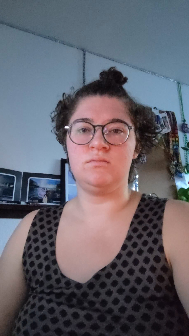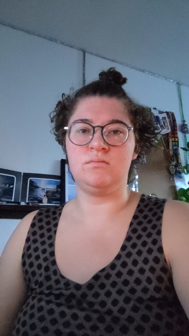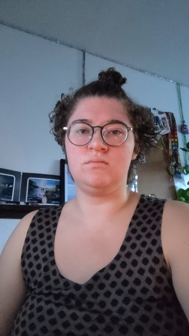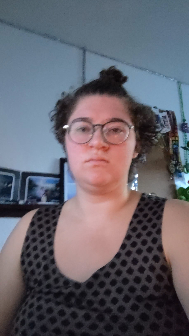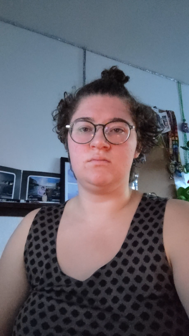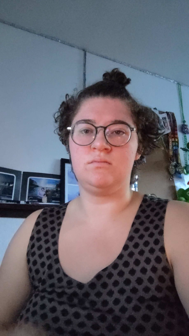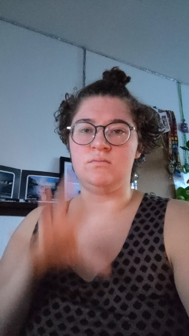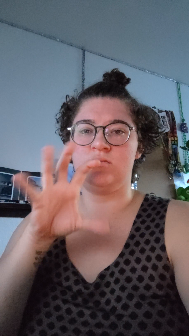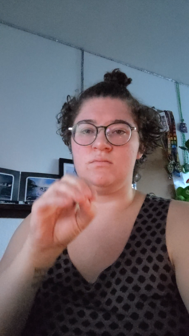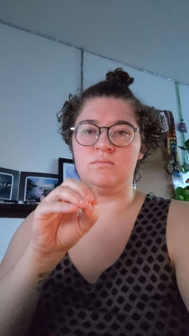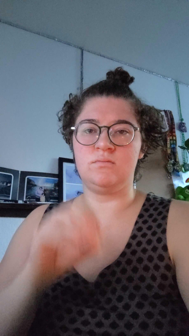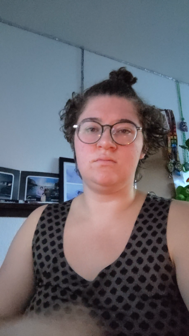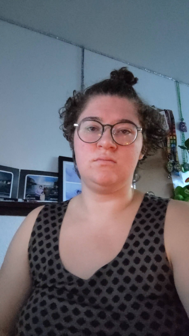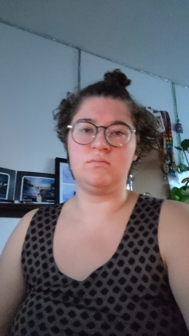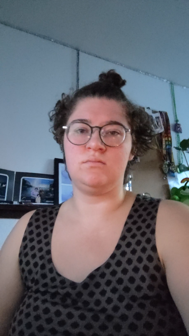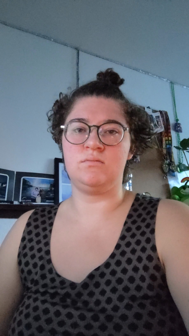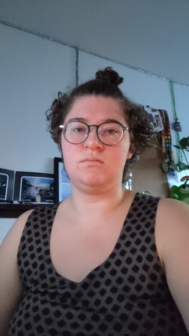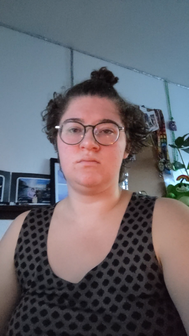bite